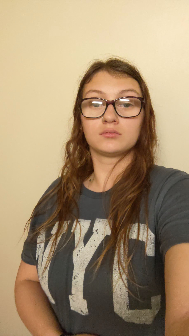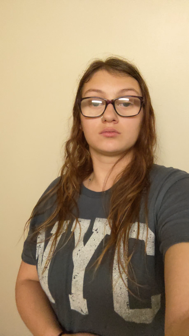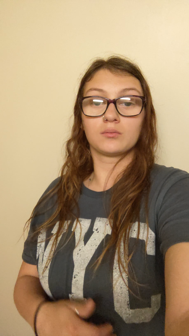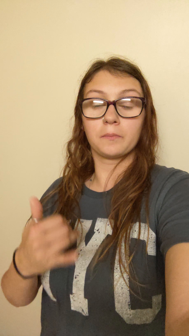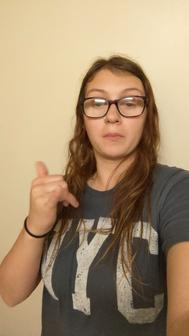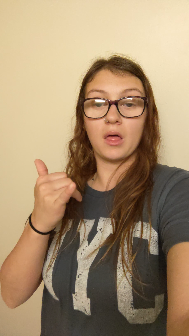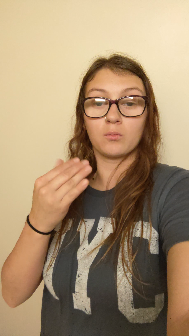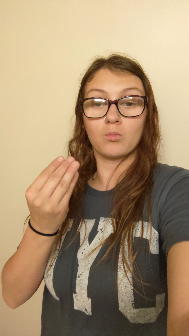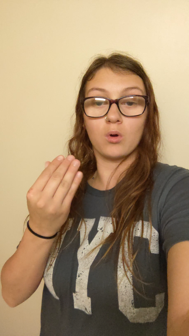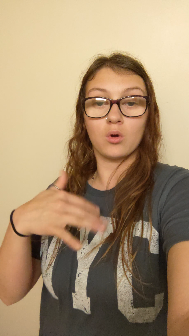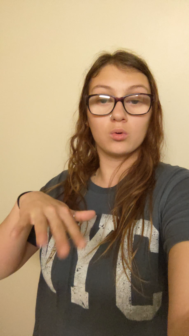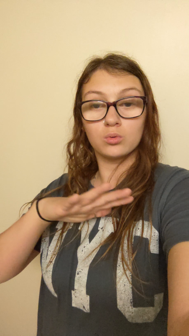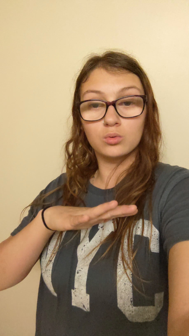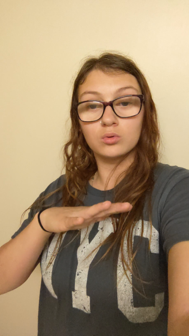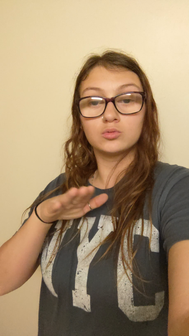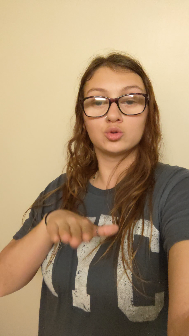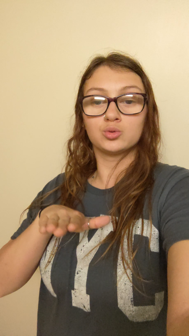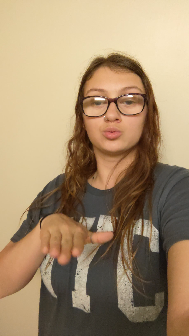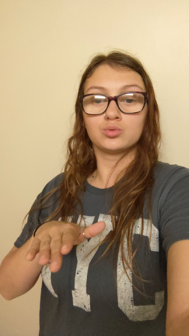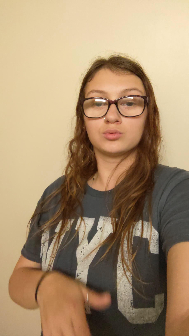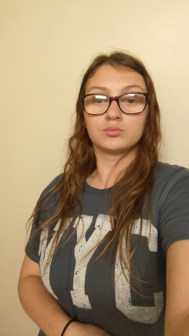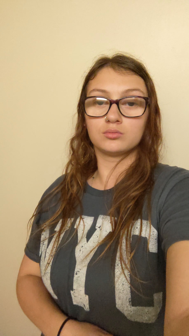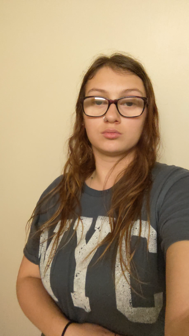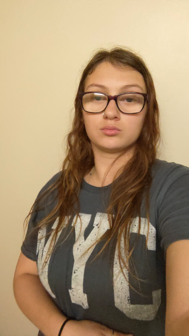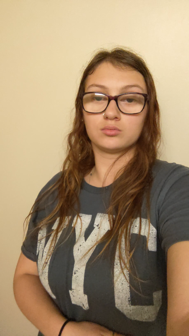playground